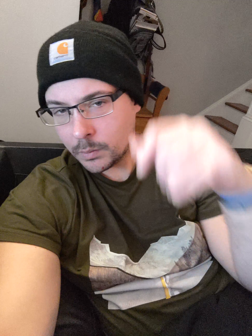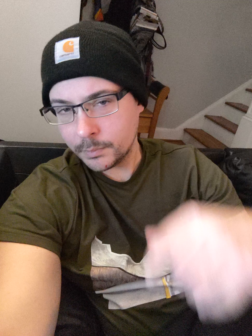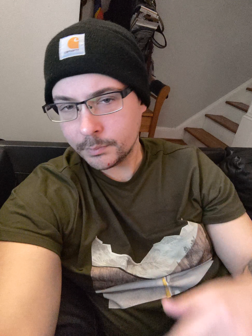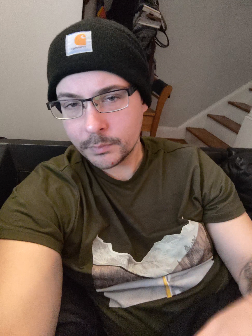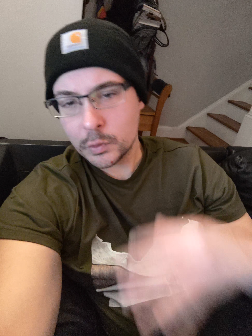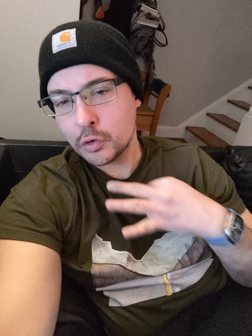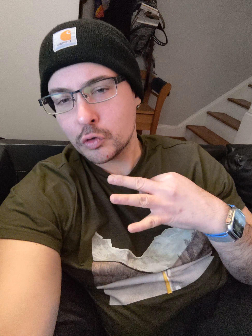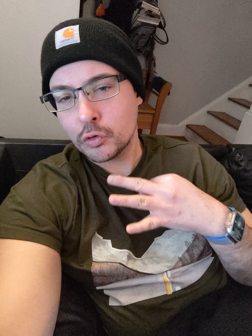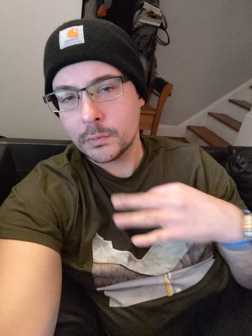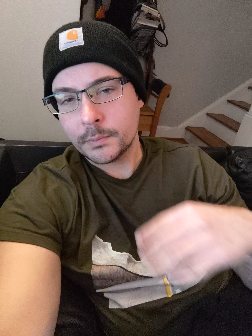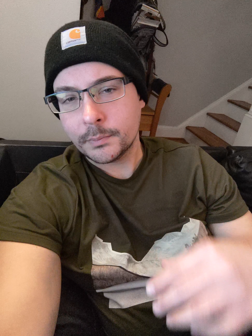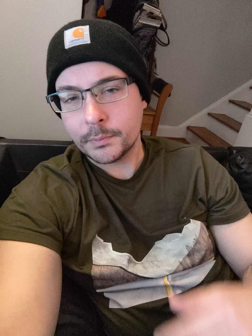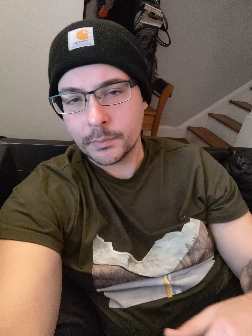shirt